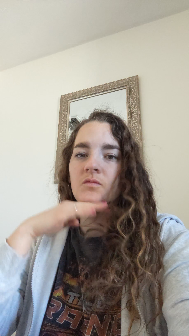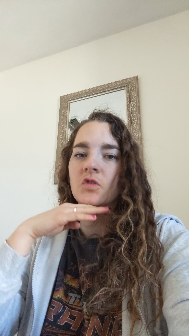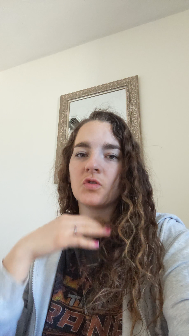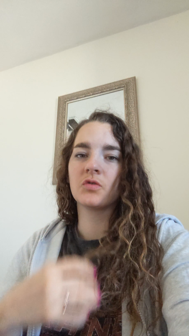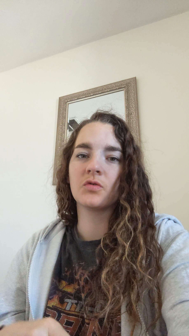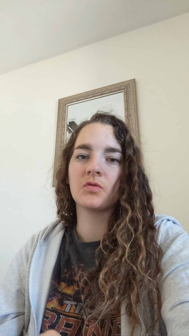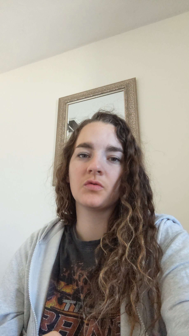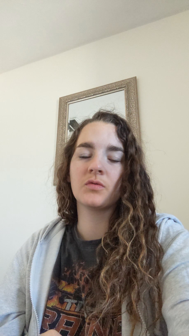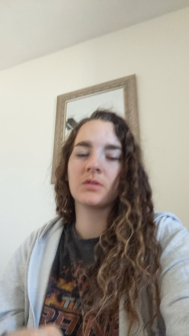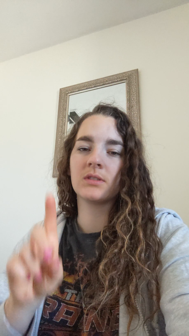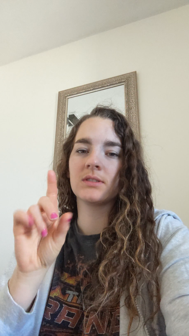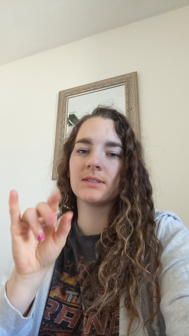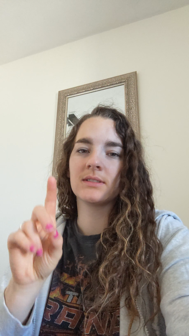did